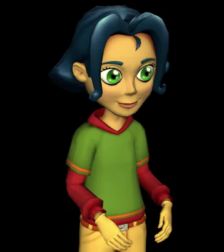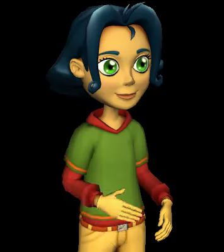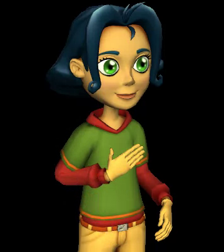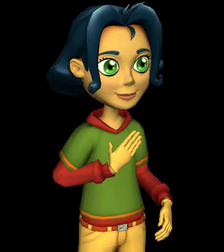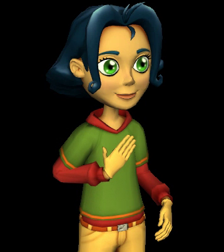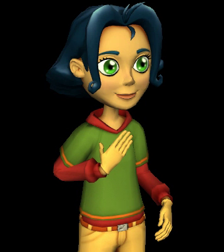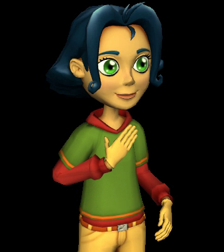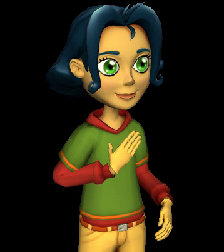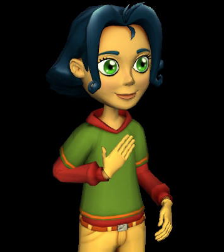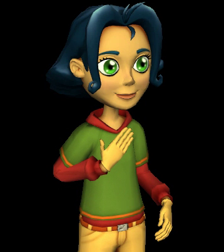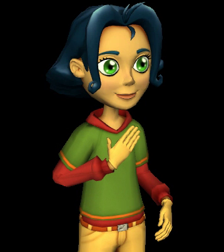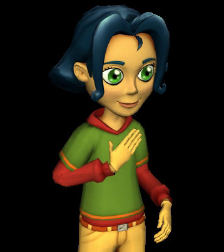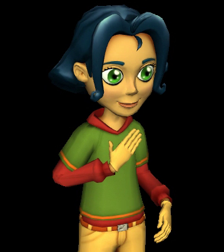سعيد